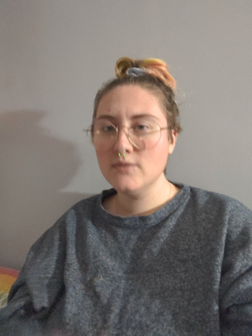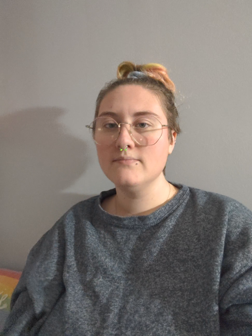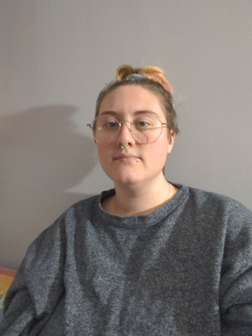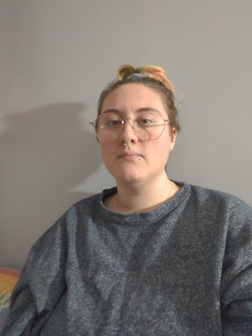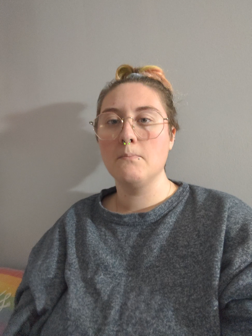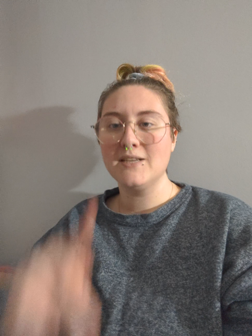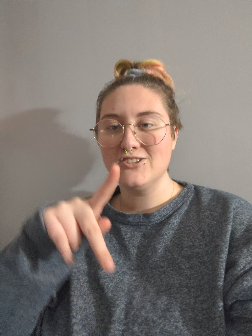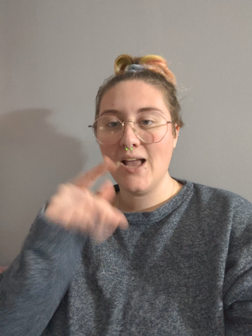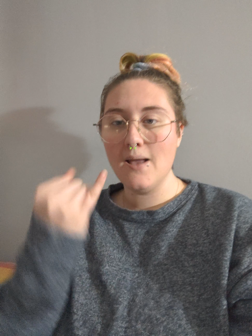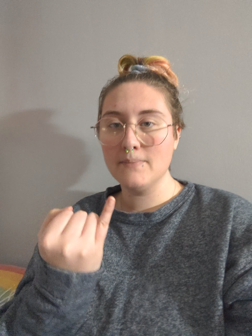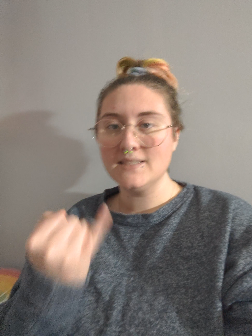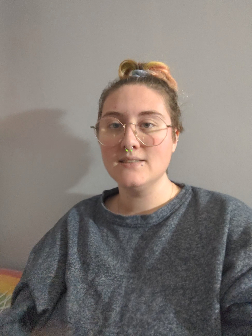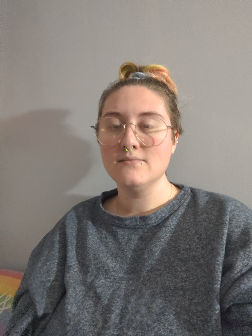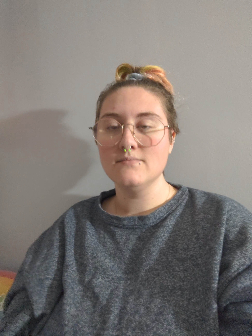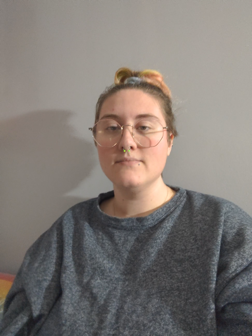pajamas